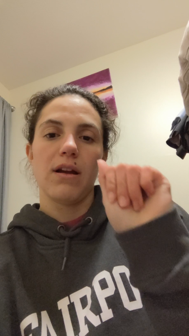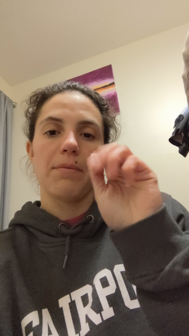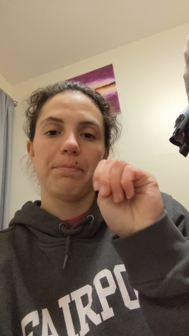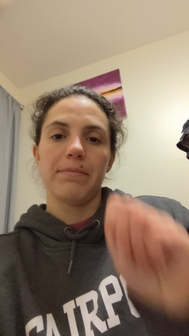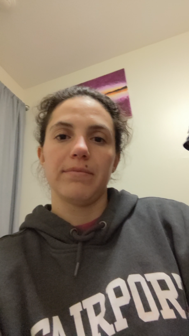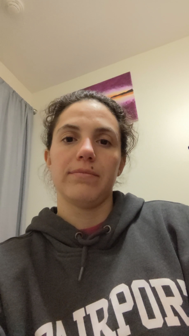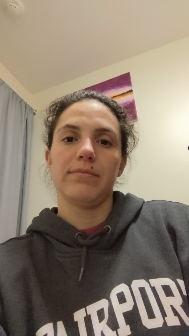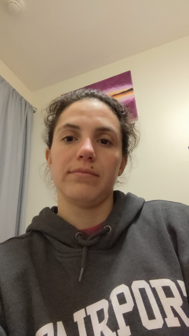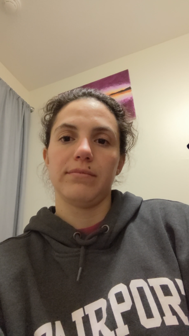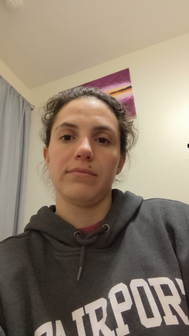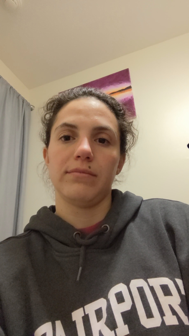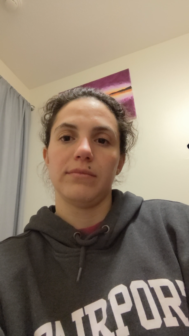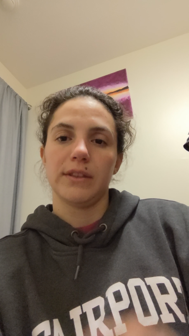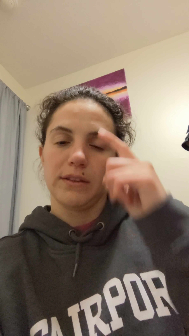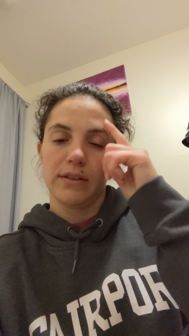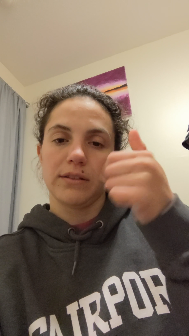dime